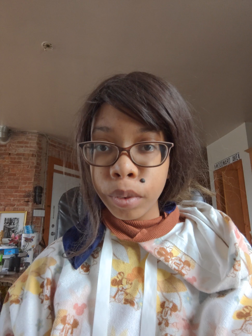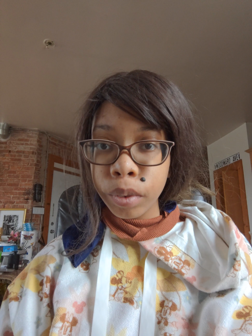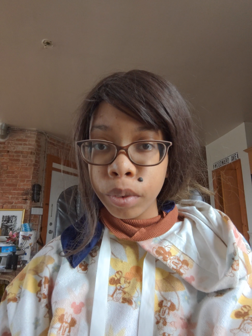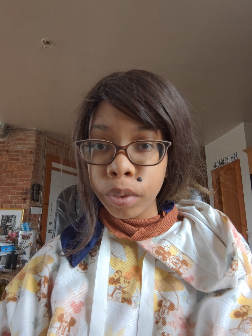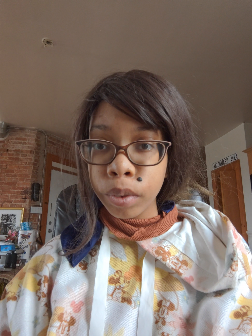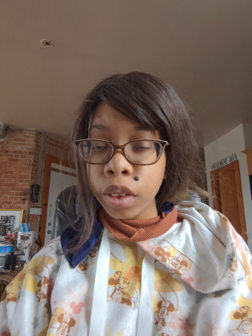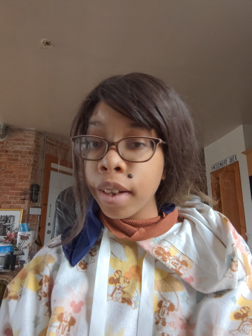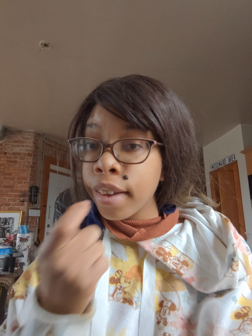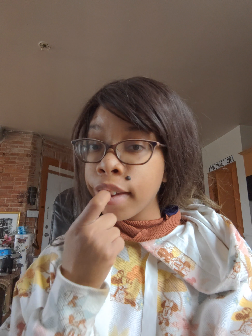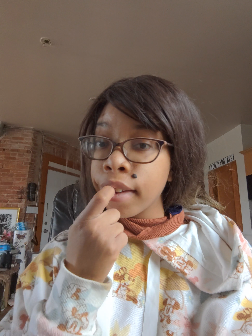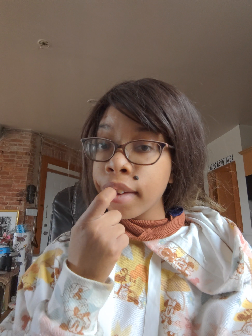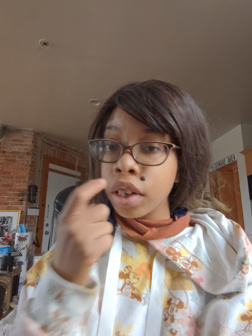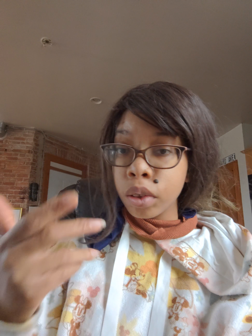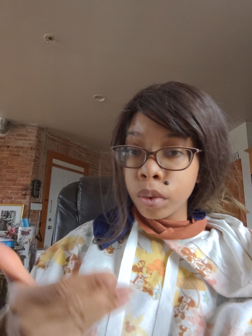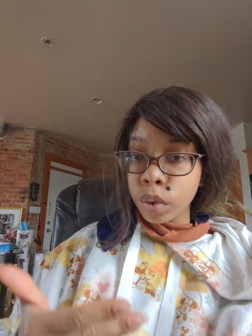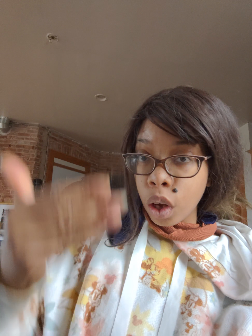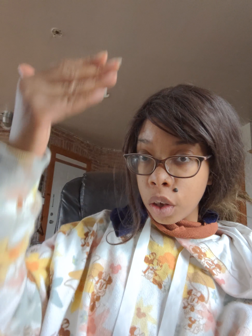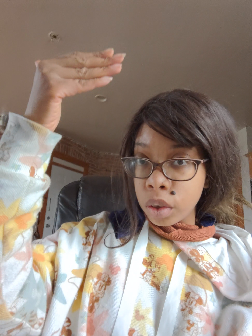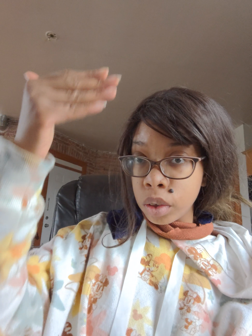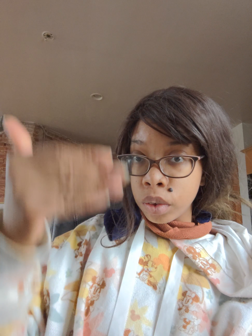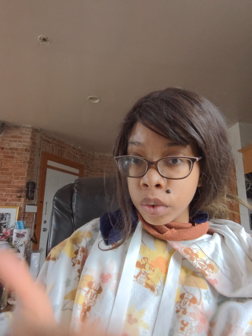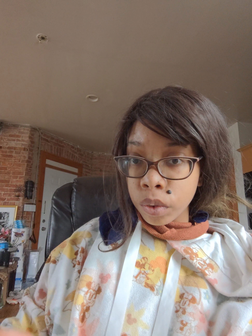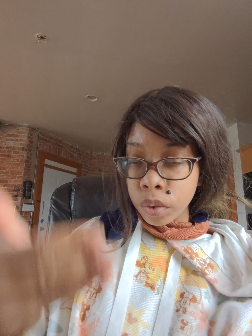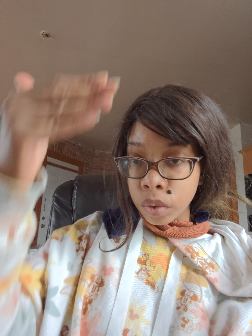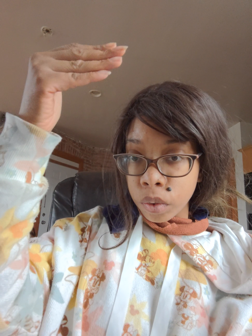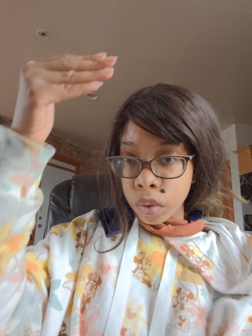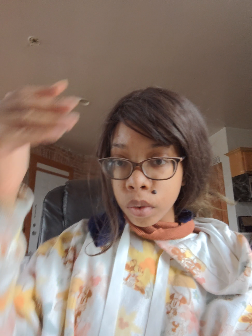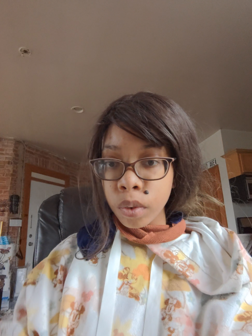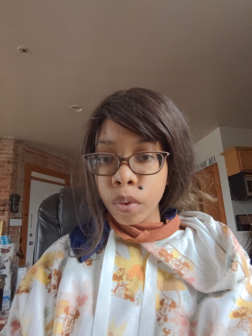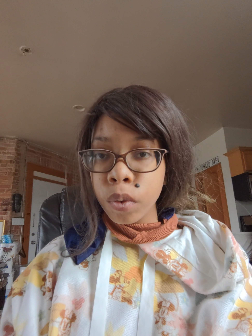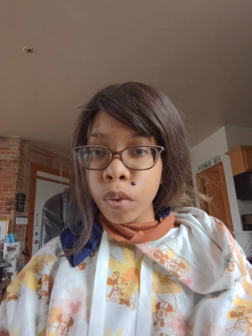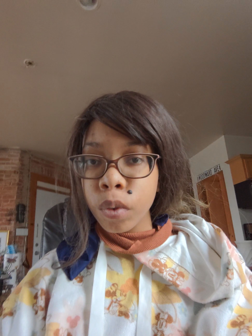window